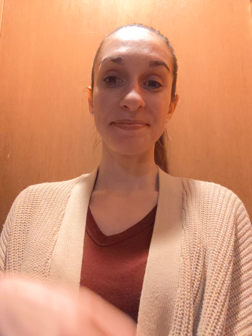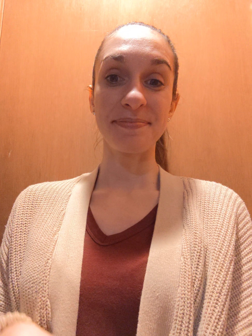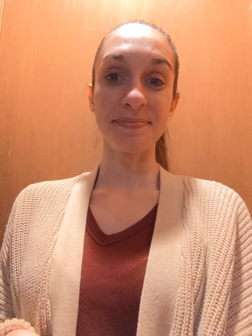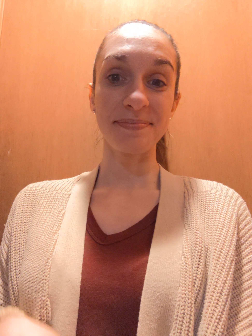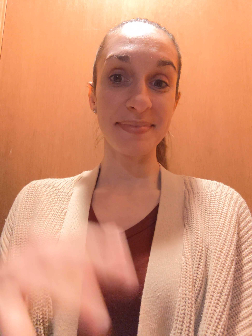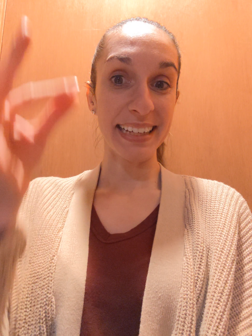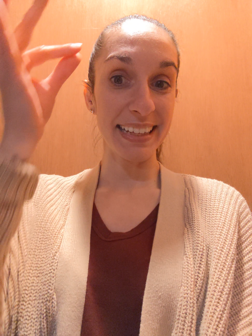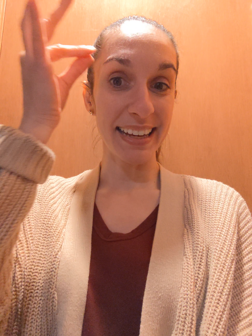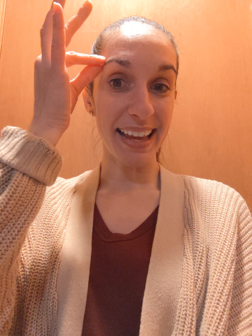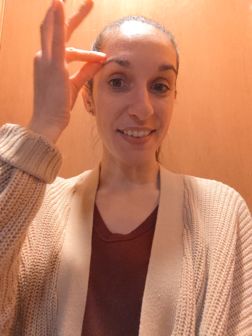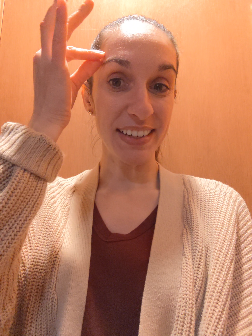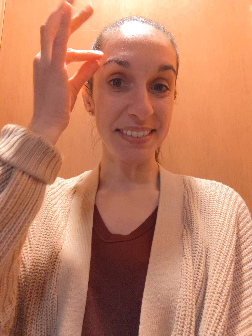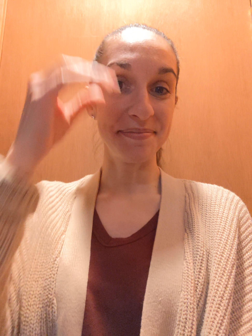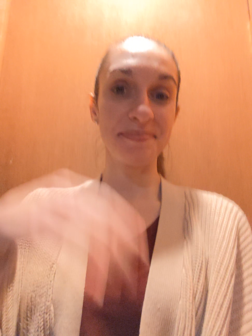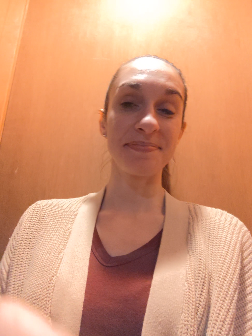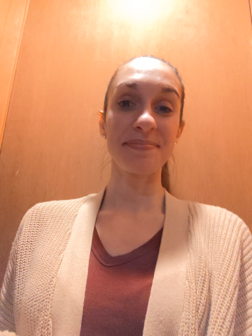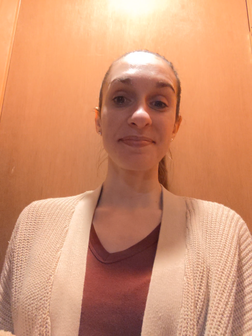hair